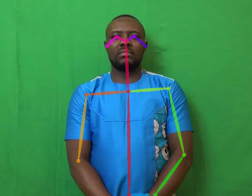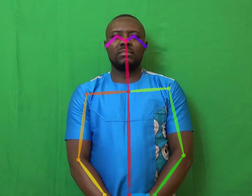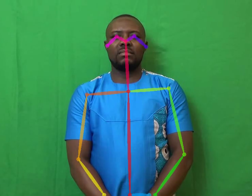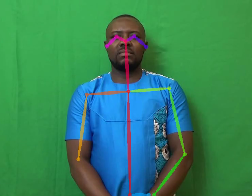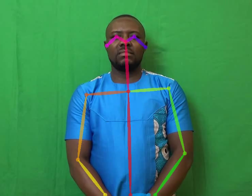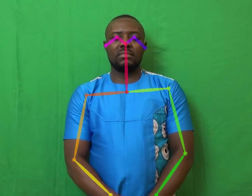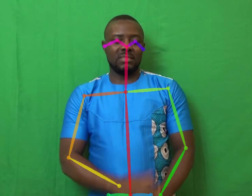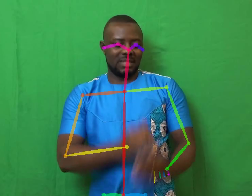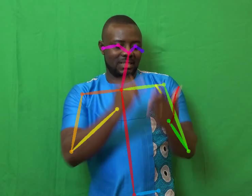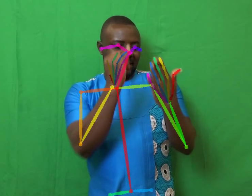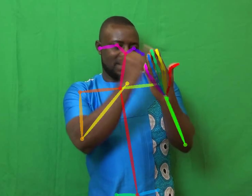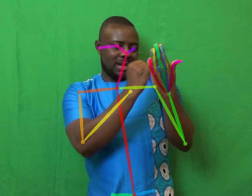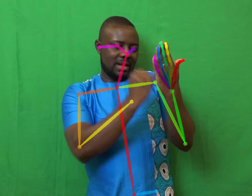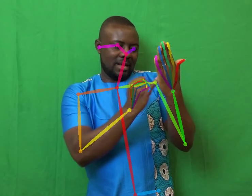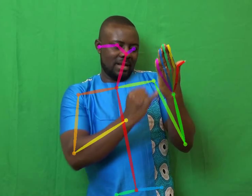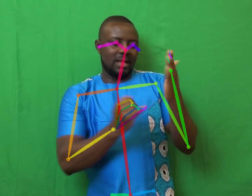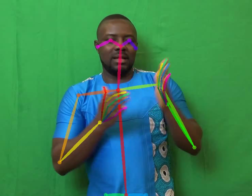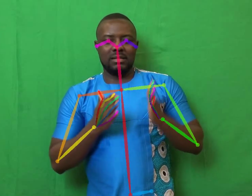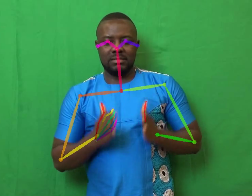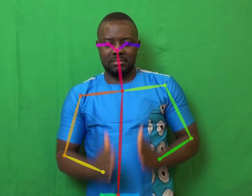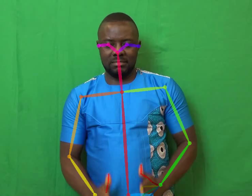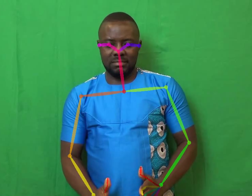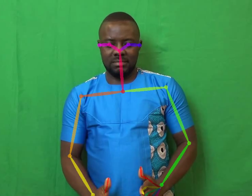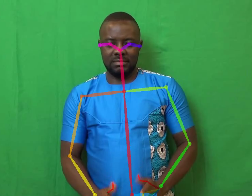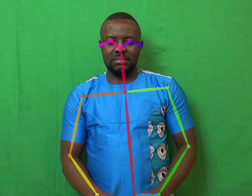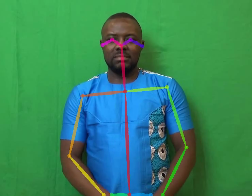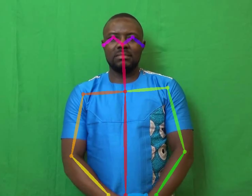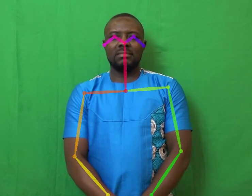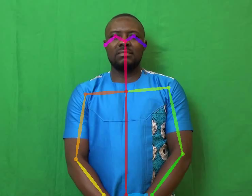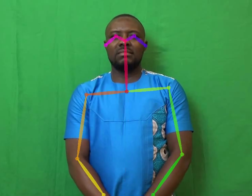artist